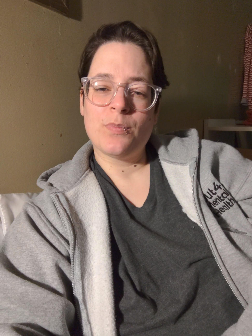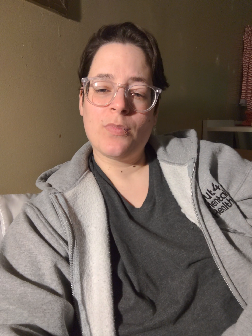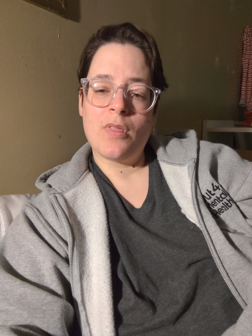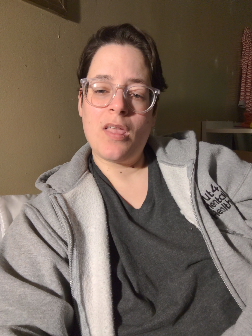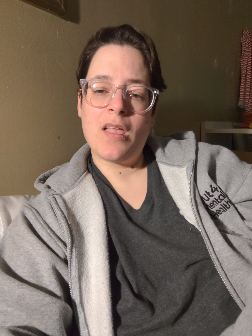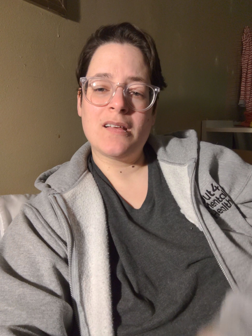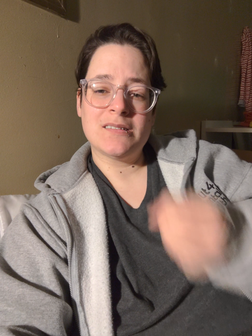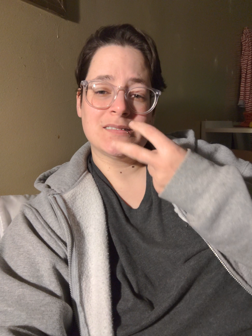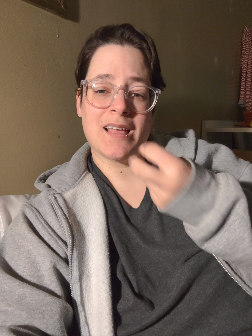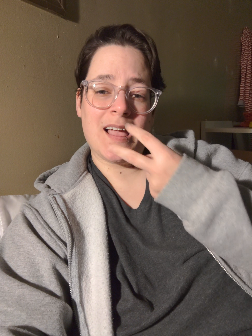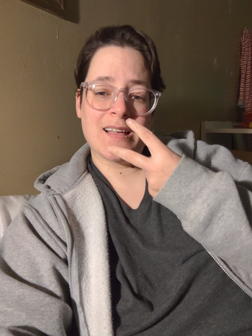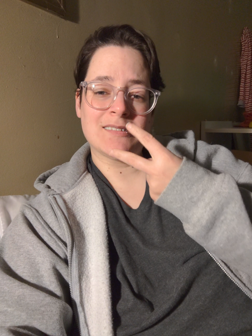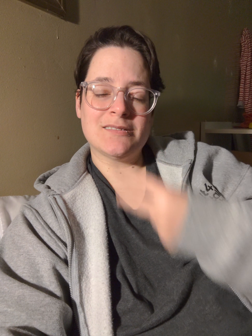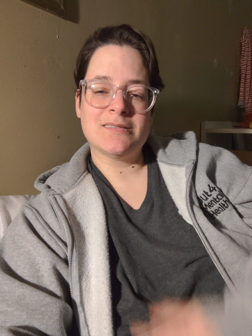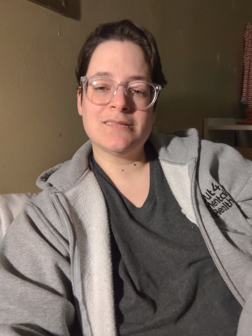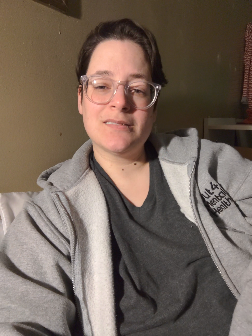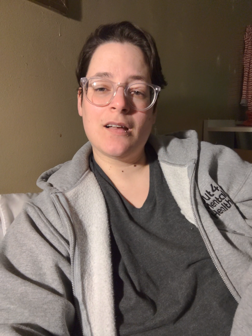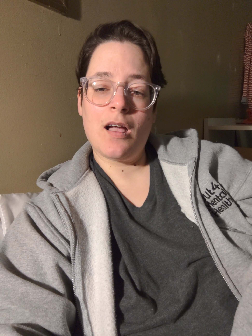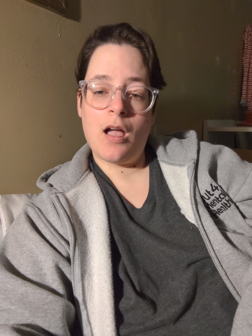snack